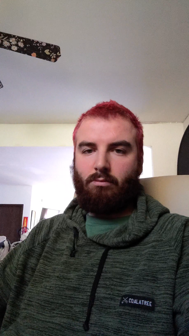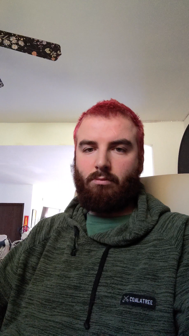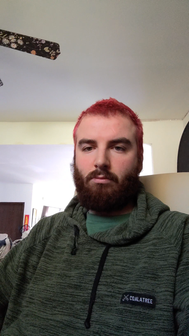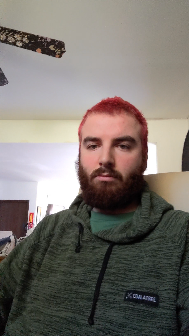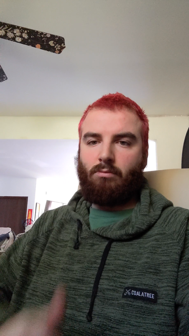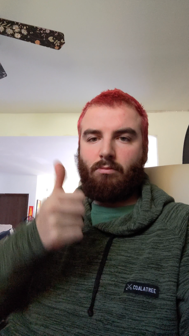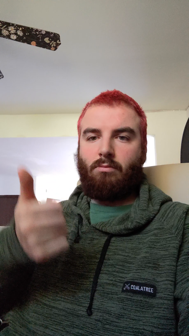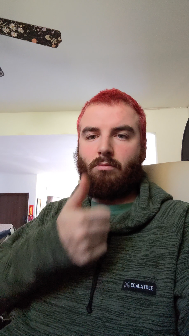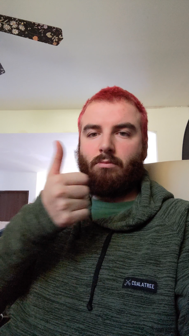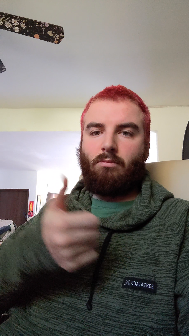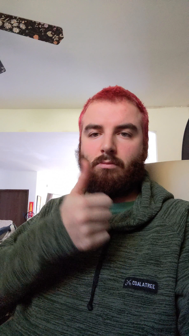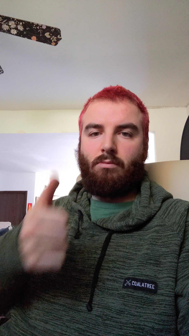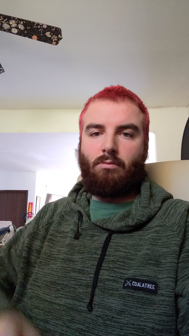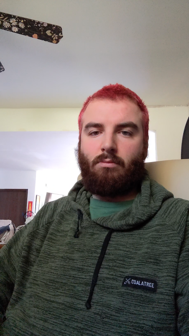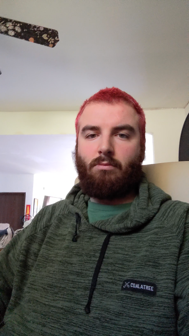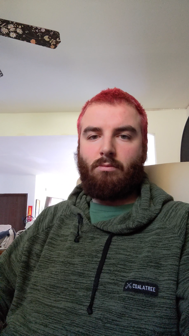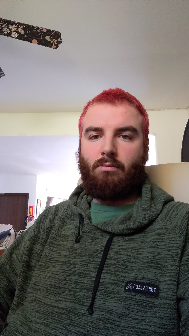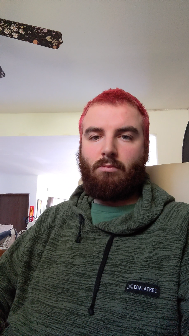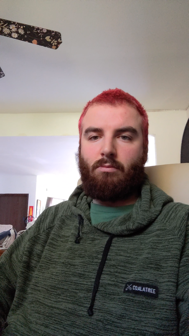chase